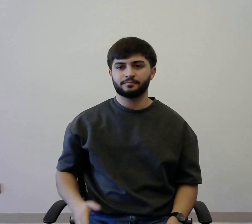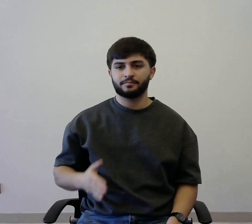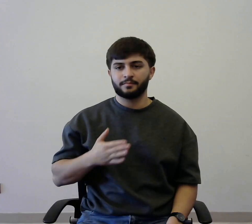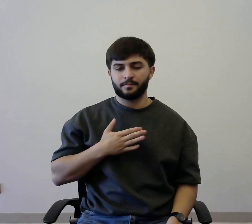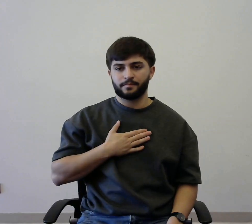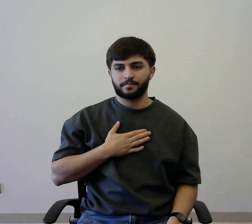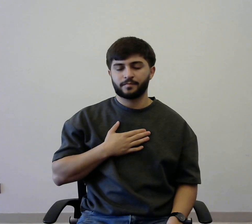mən